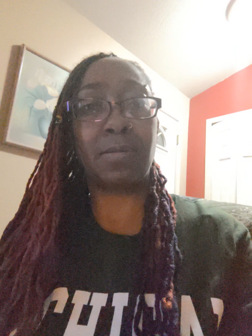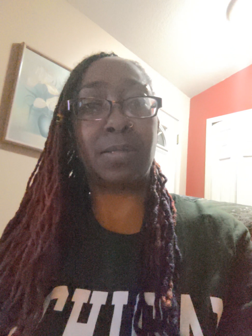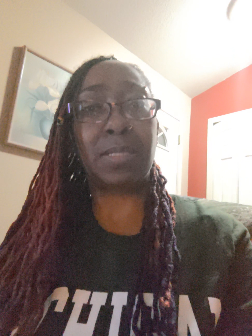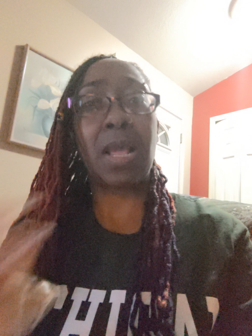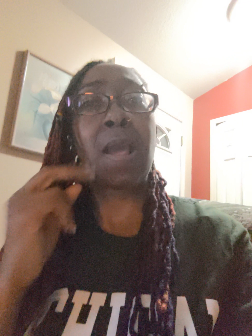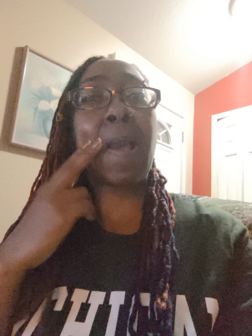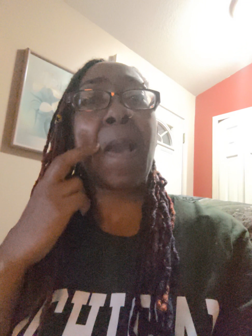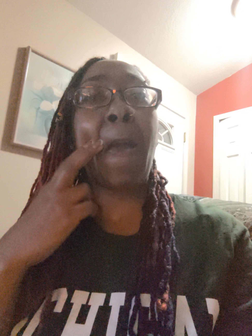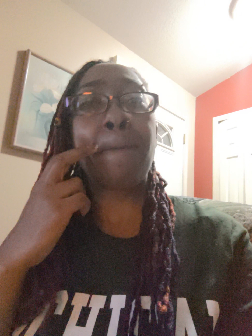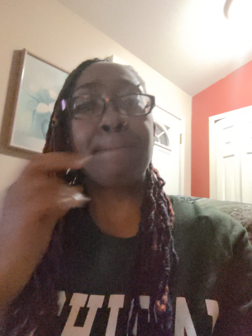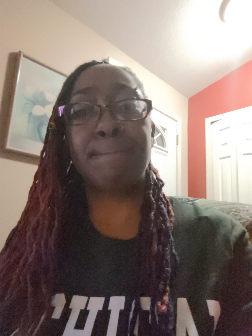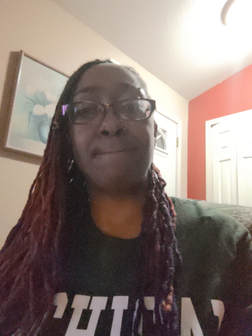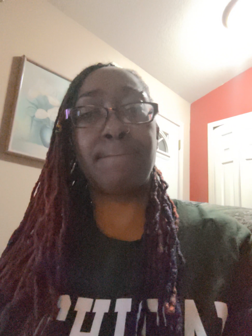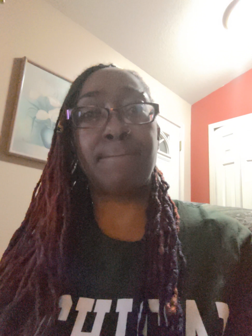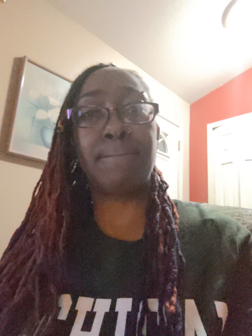gum